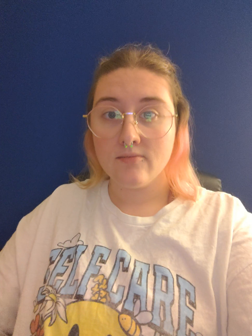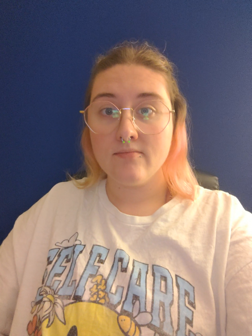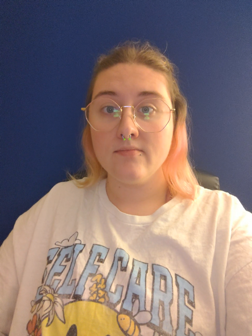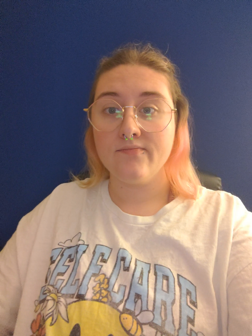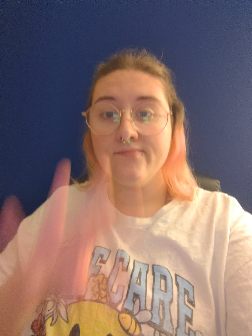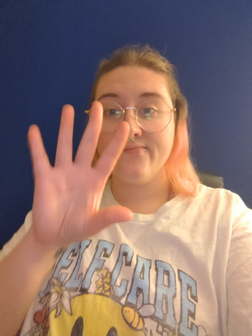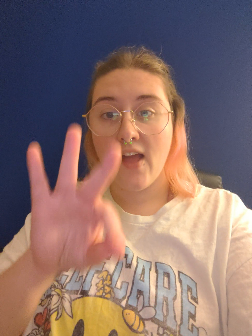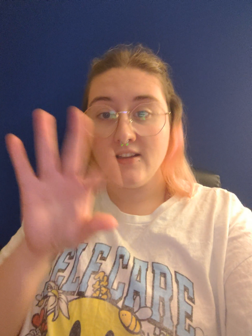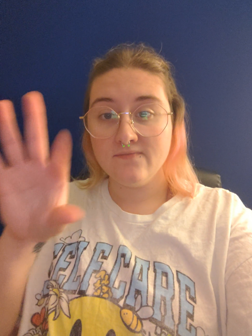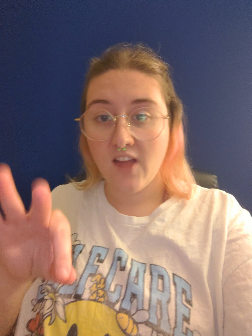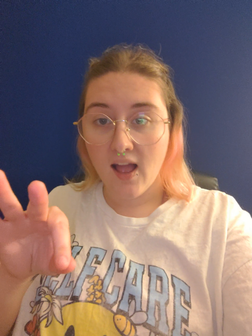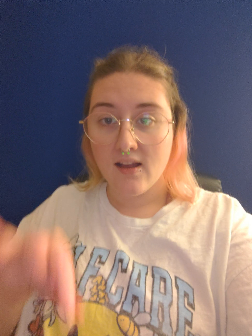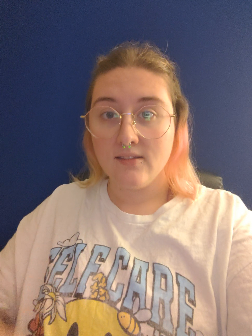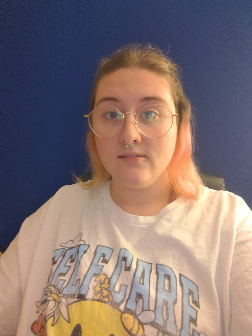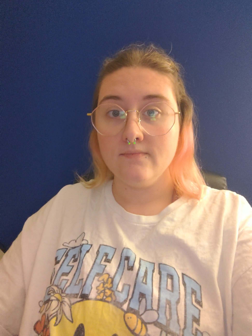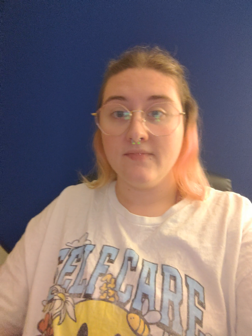french fries